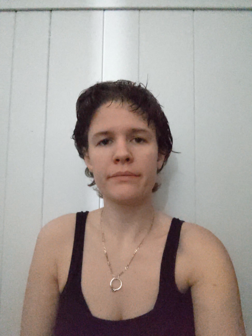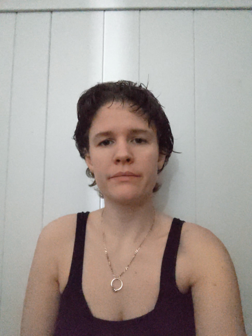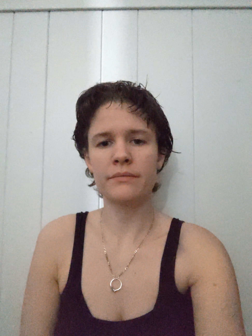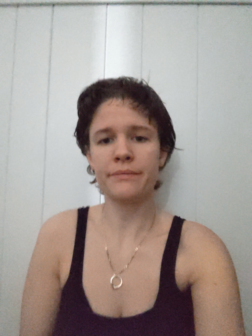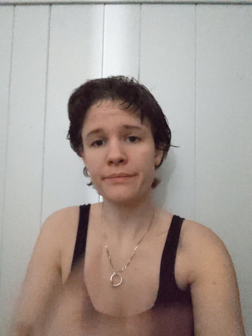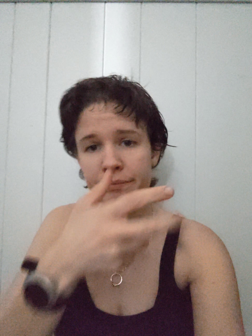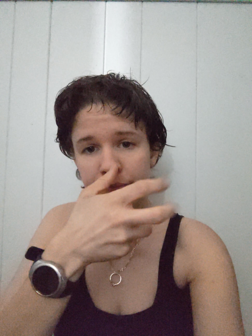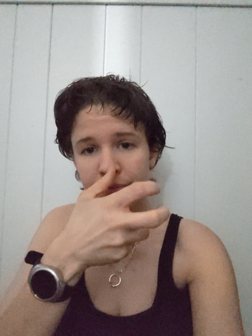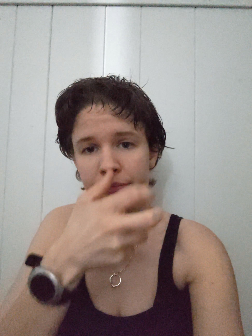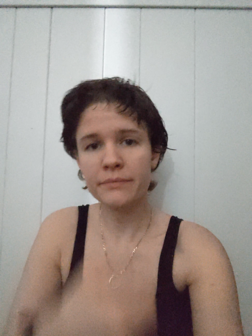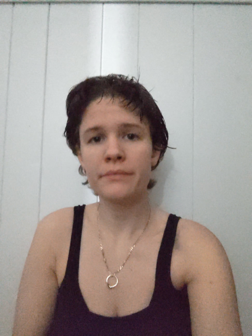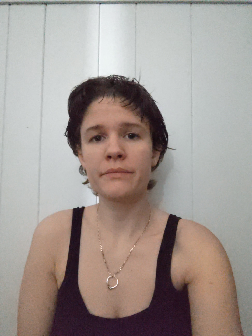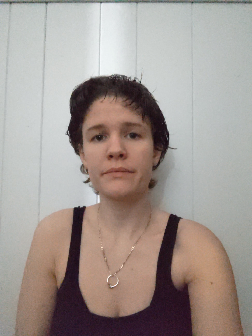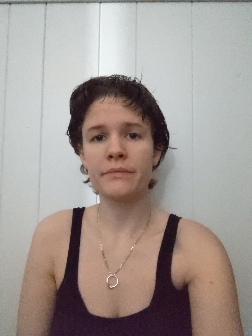bug